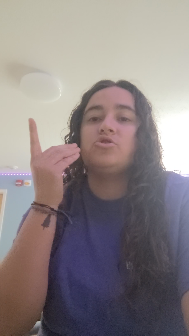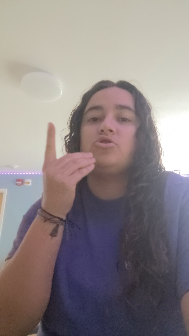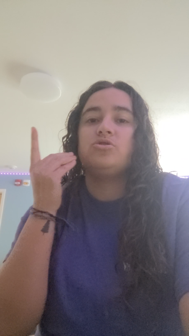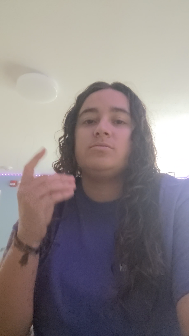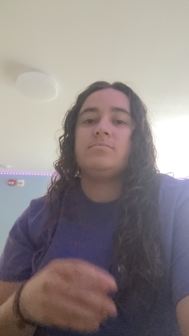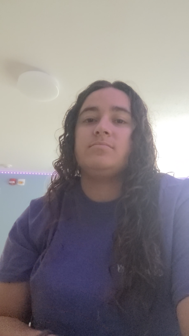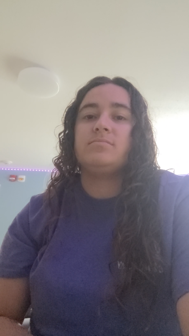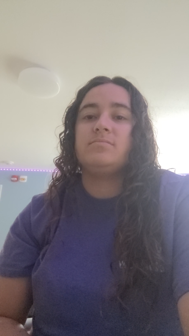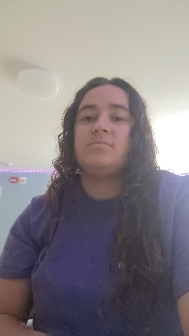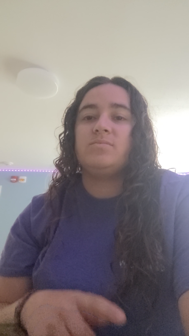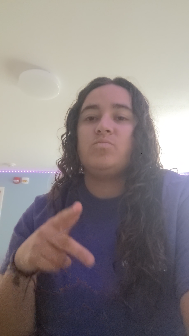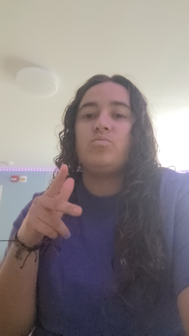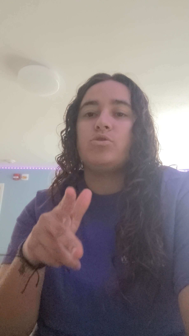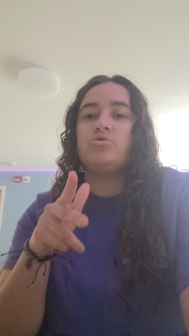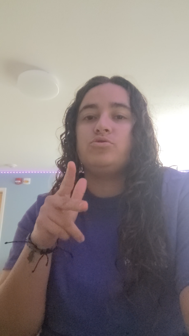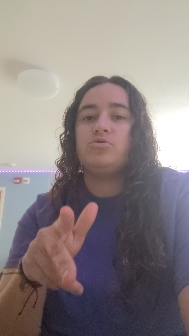garage